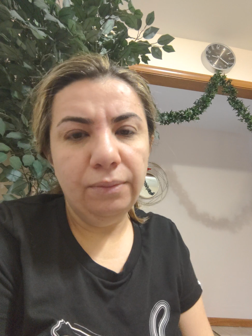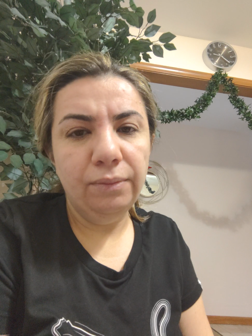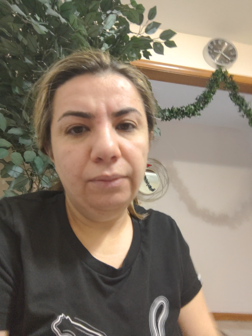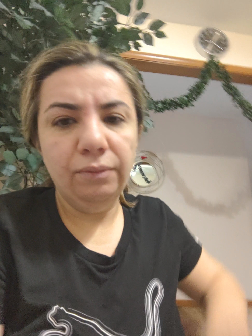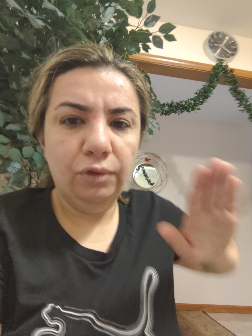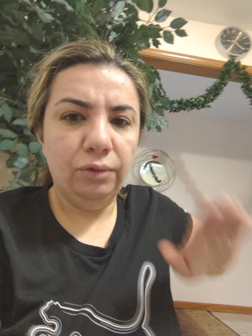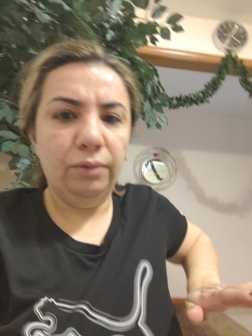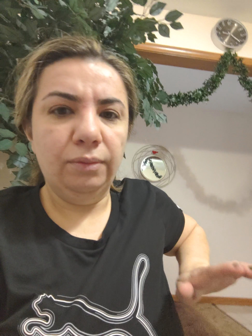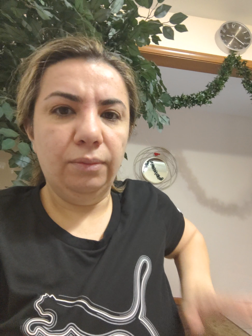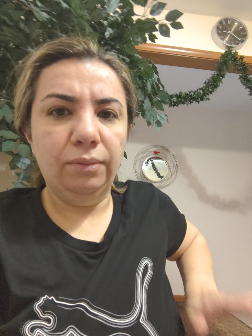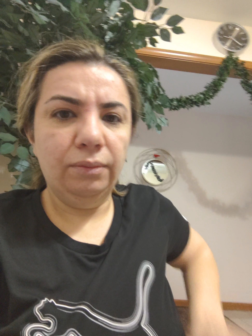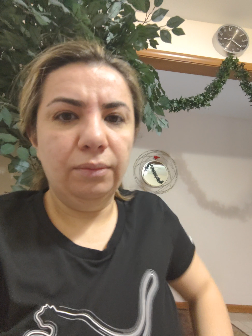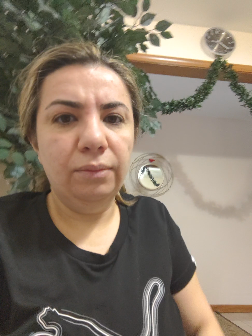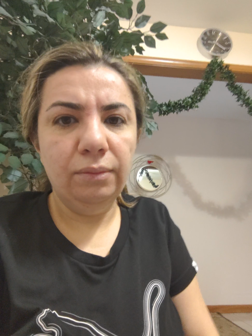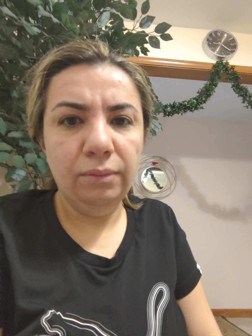child